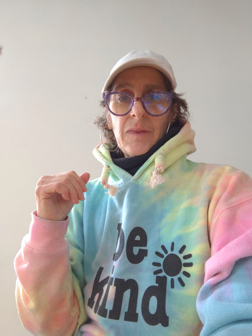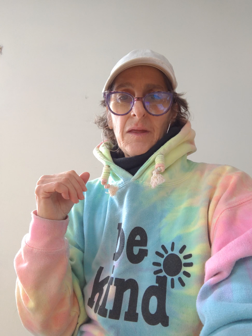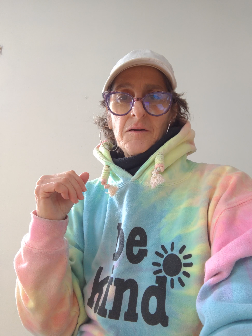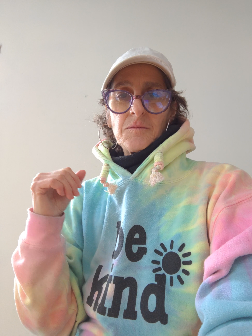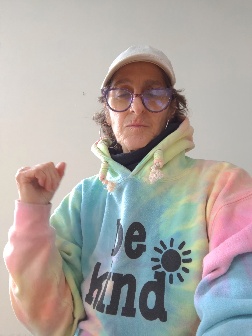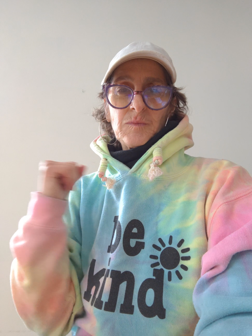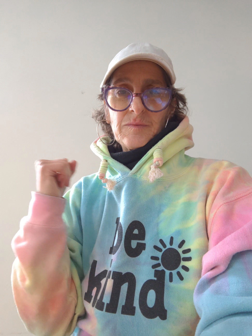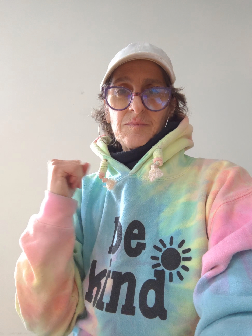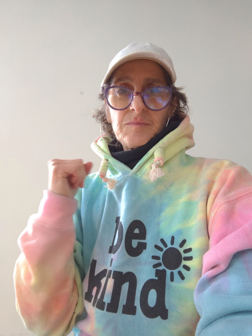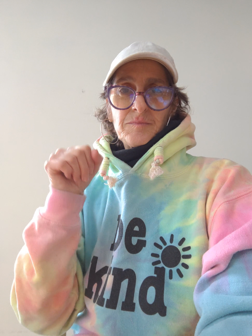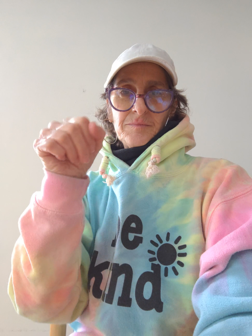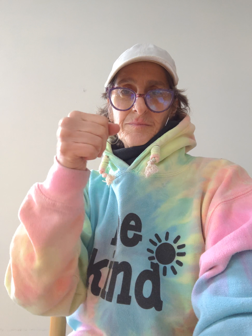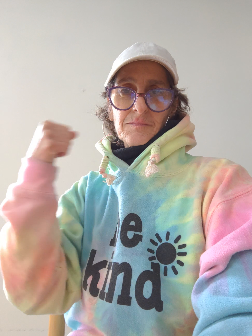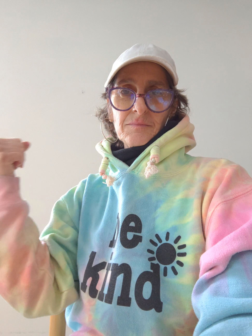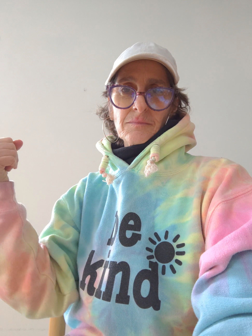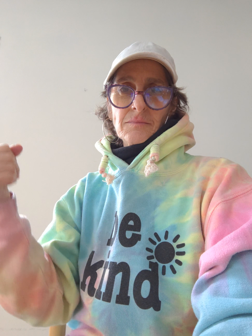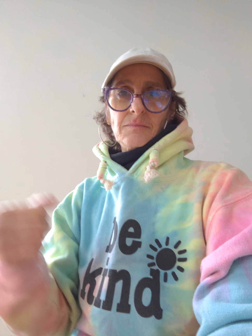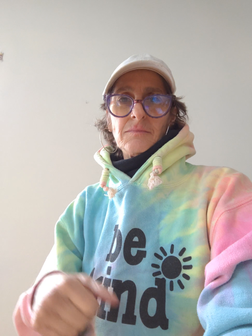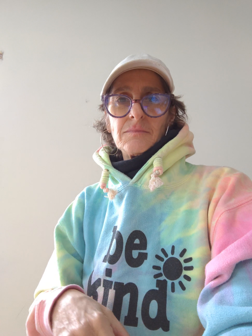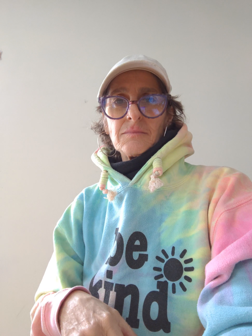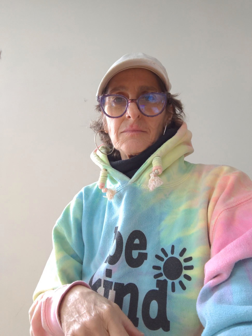refrigerator